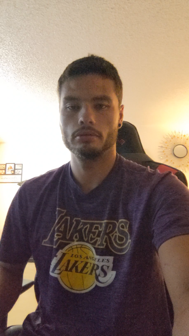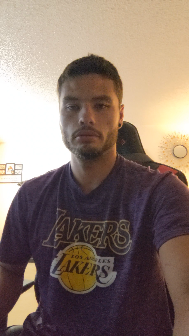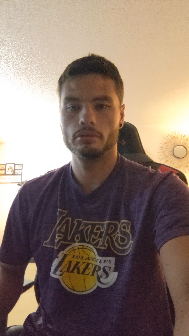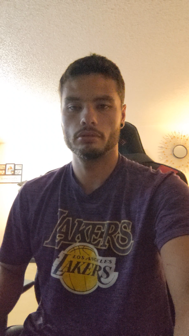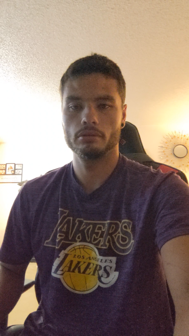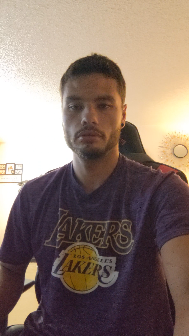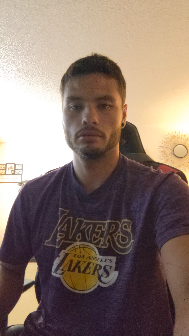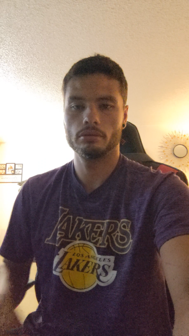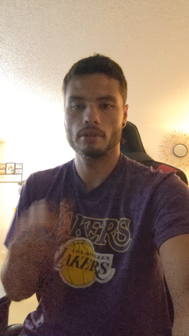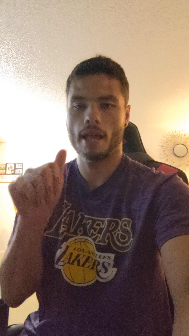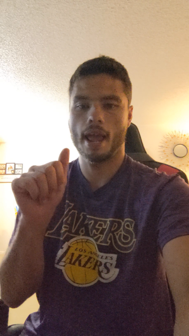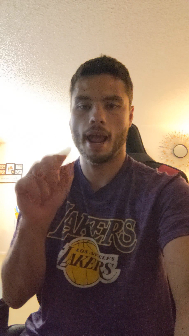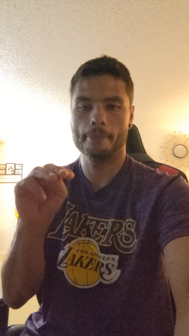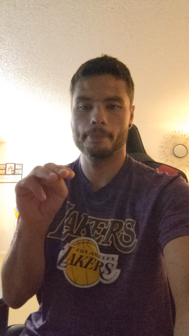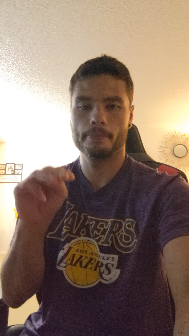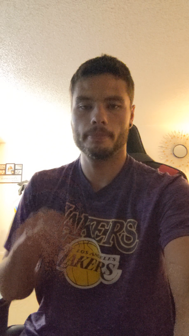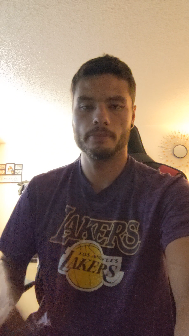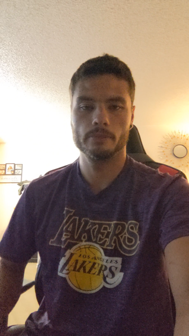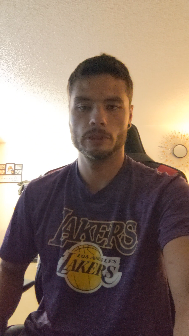am